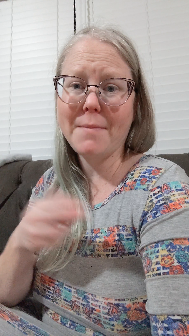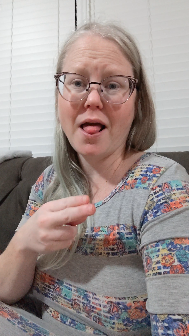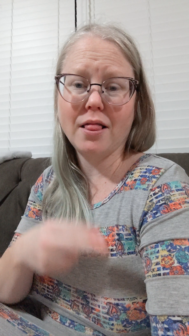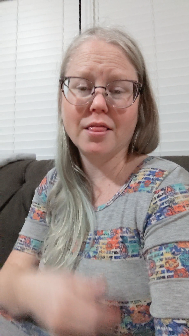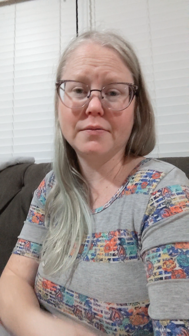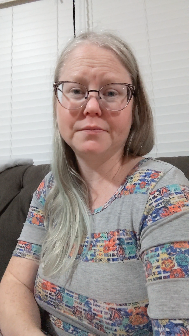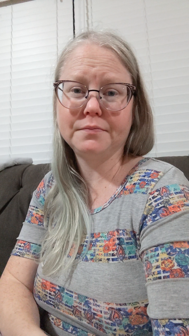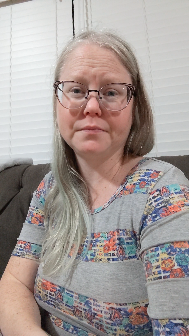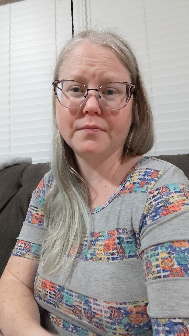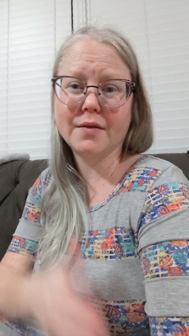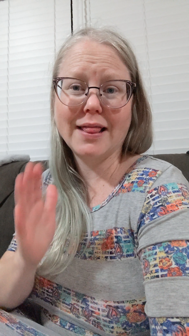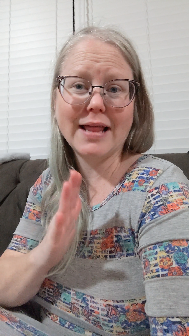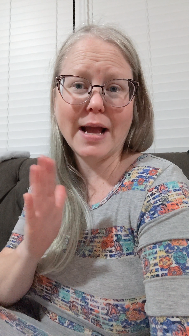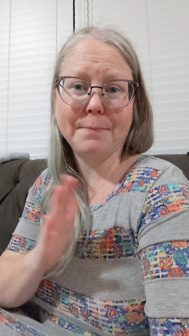clap